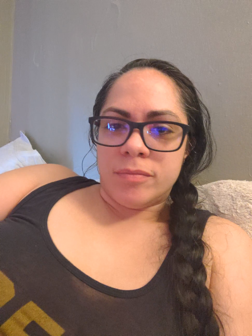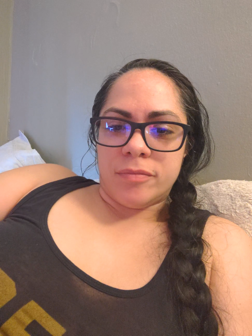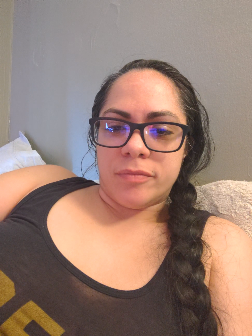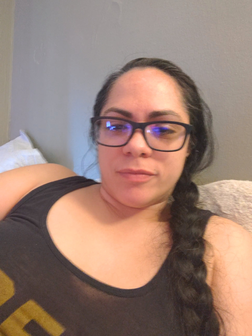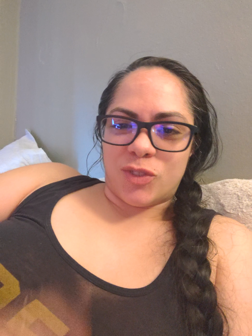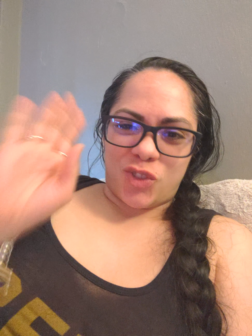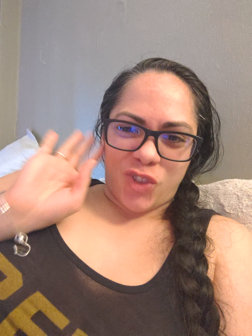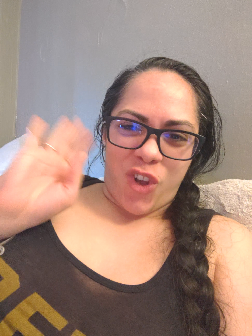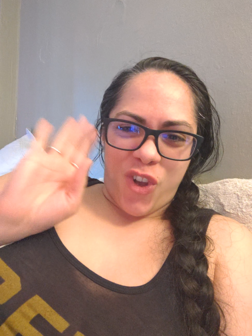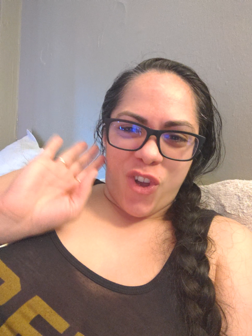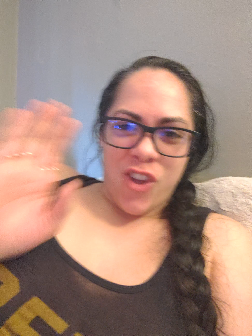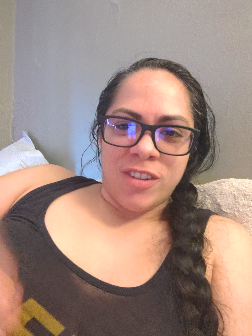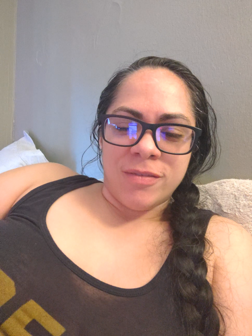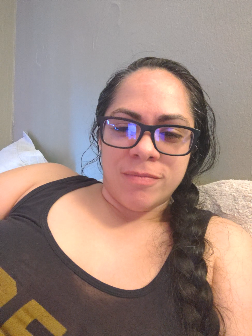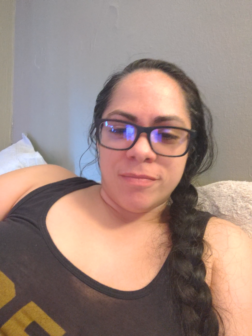dog